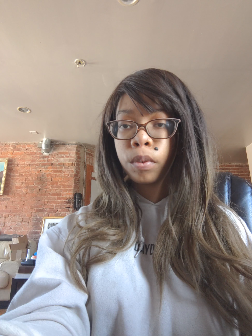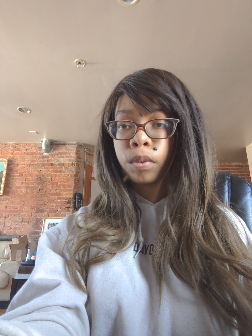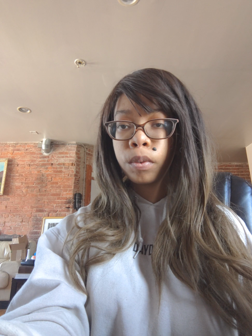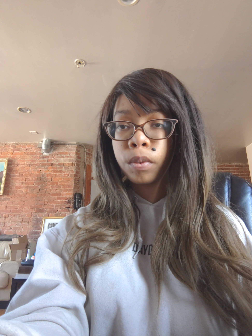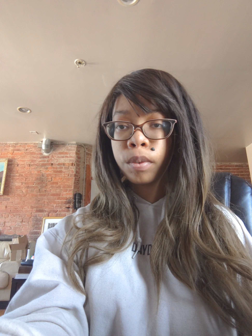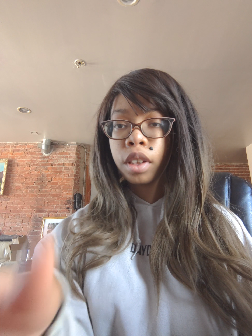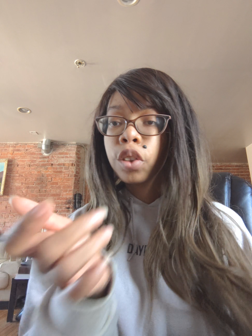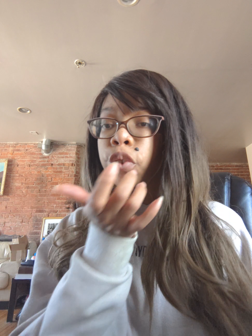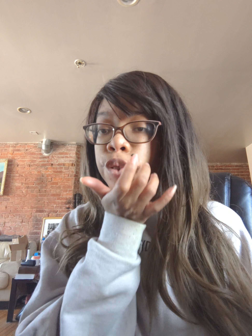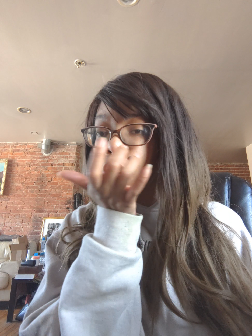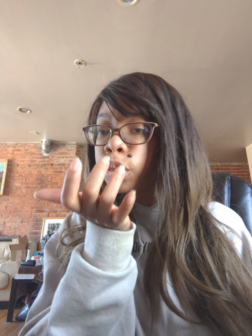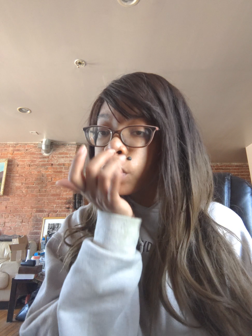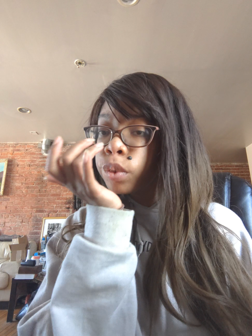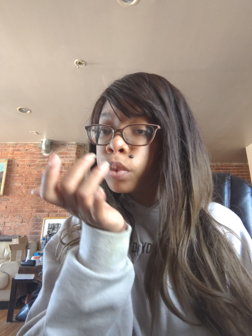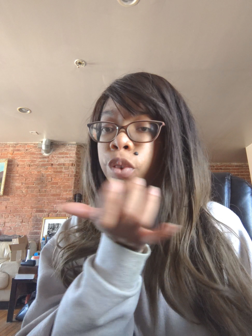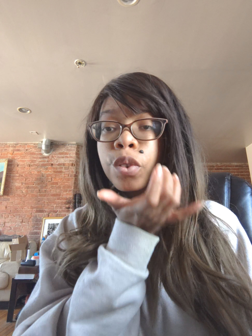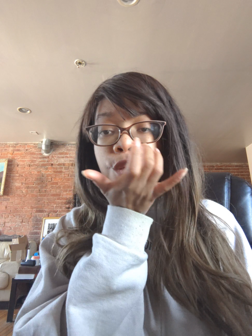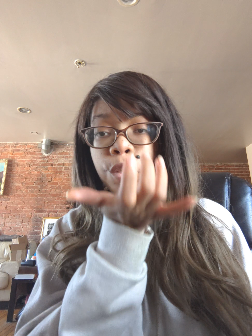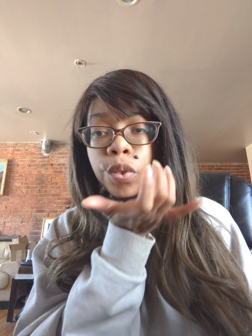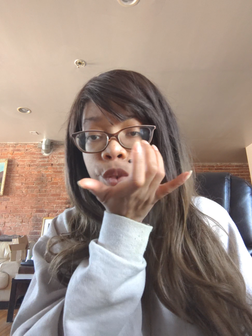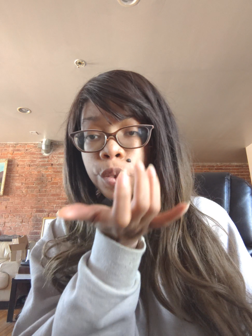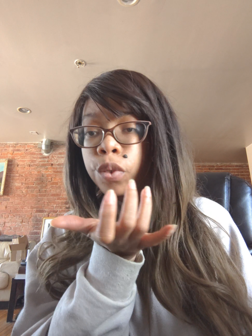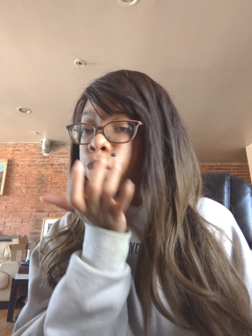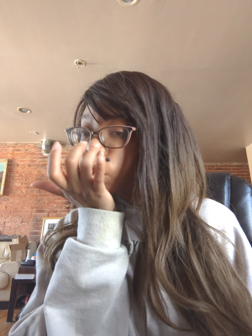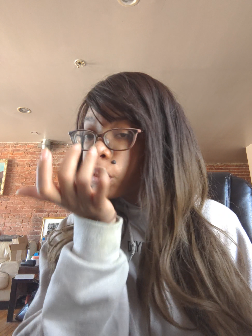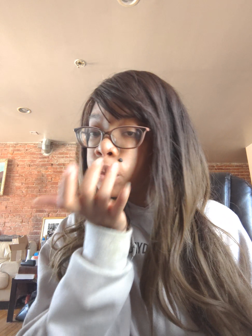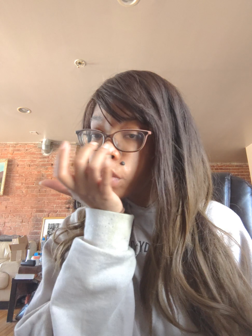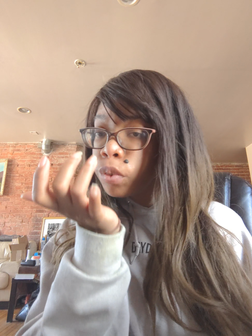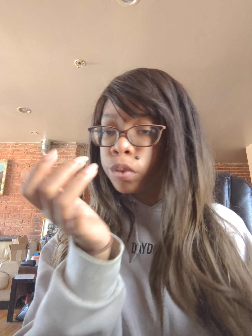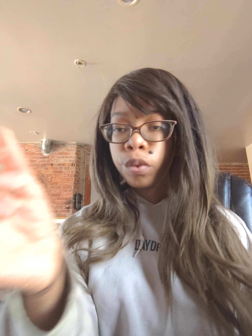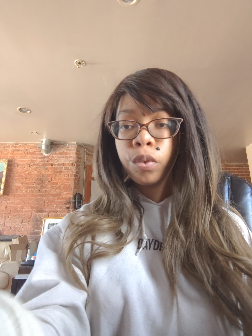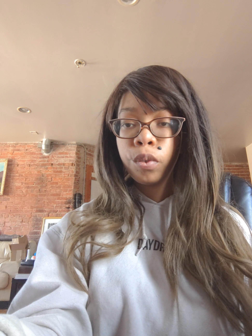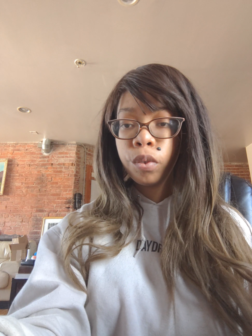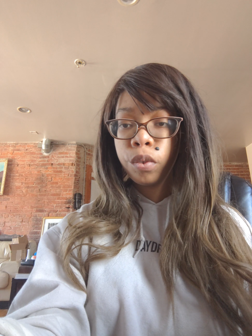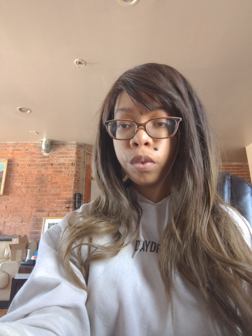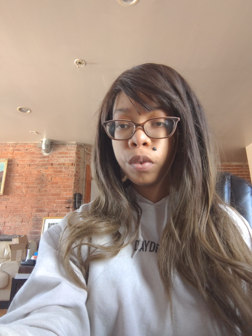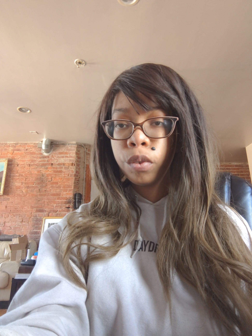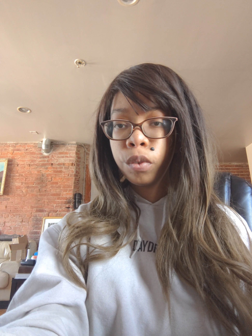grass